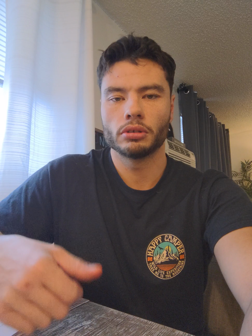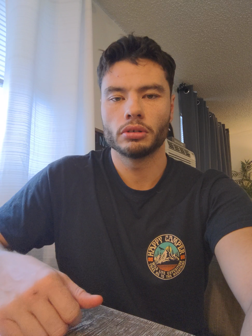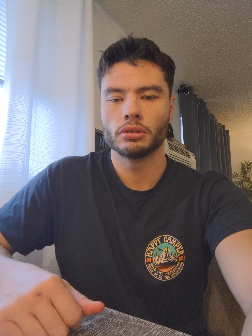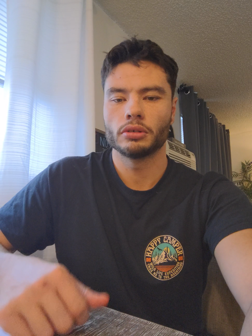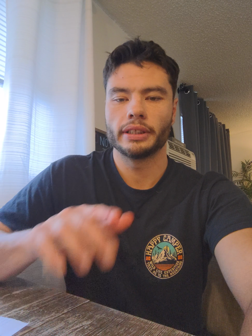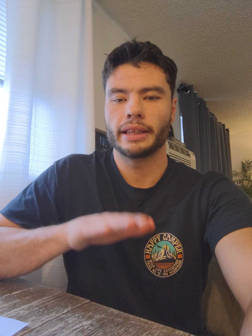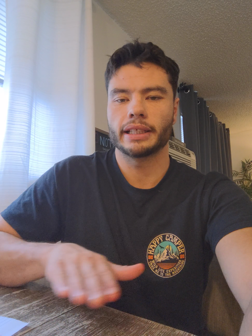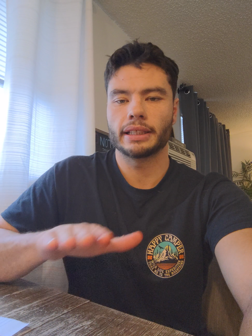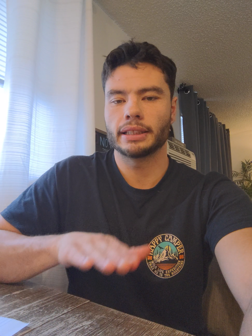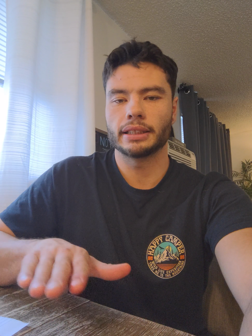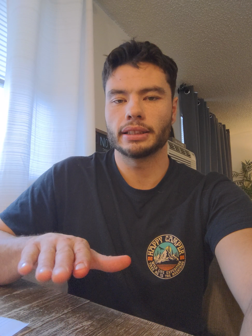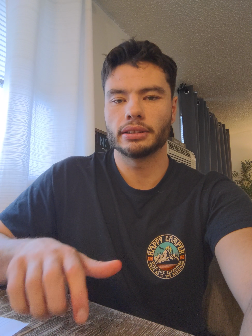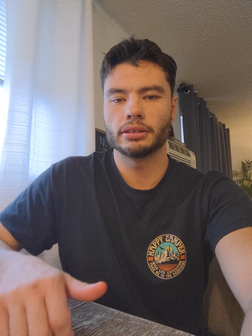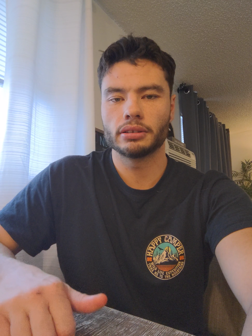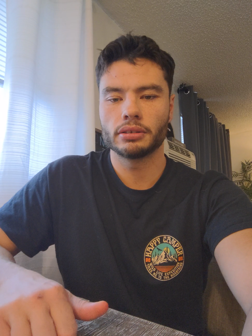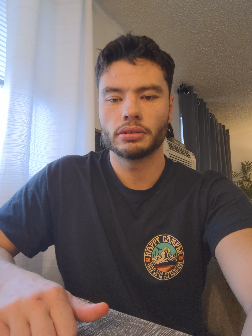clean